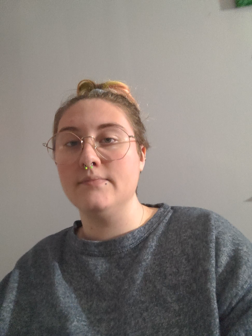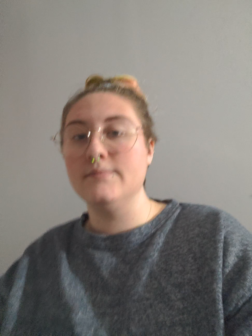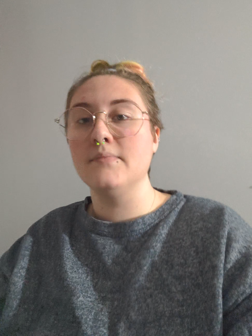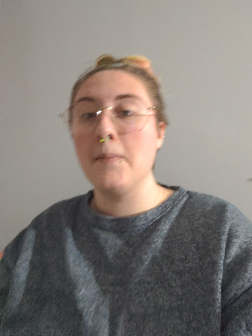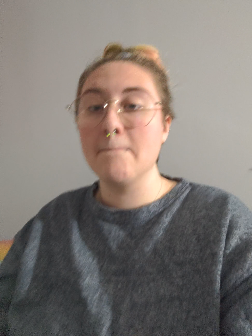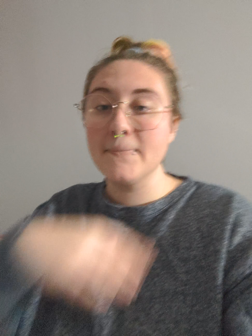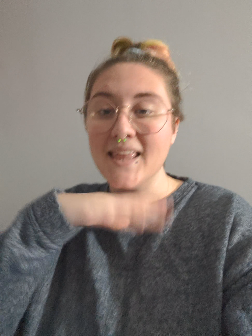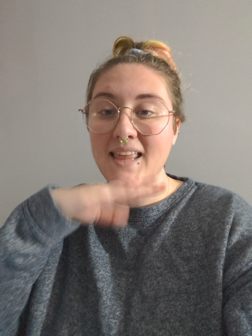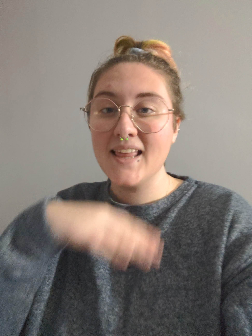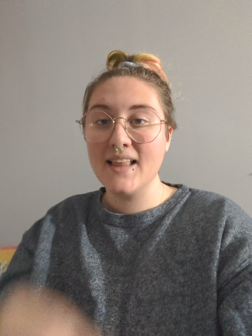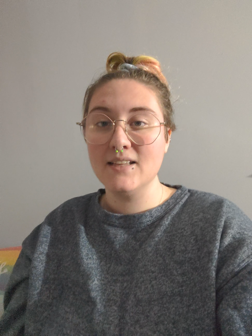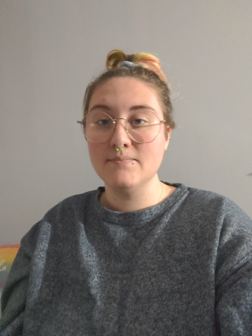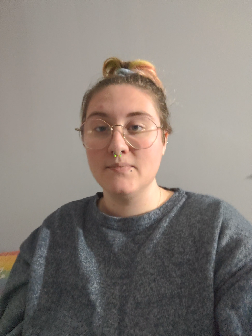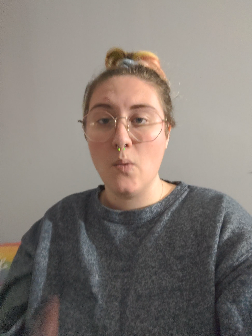pig